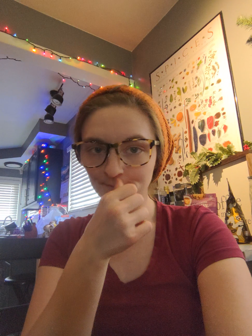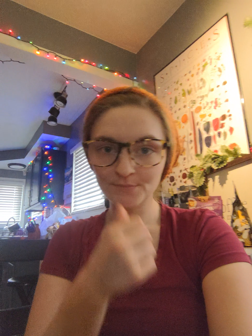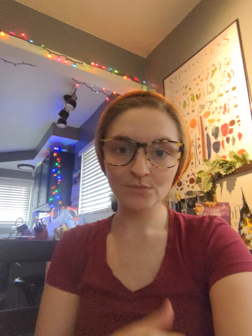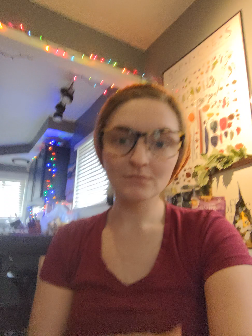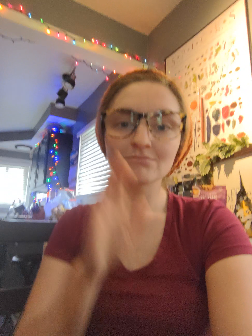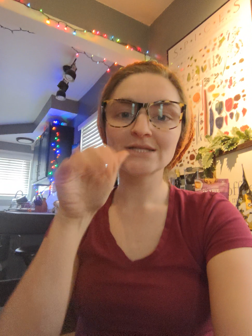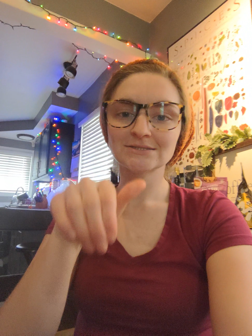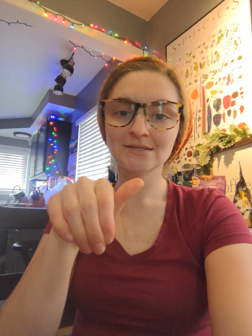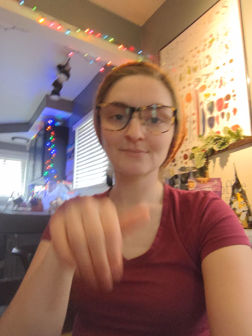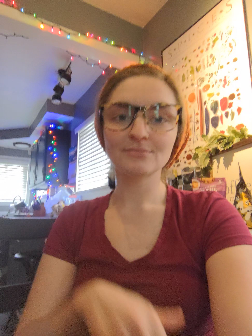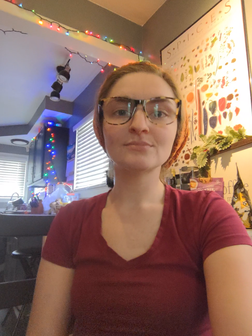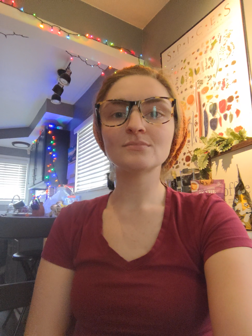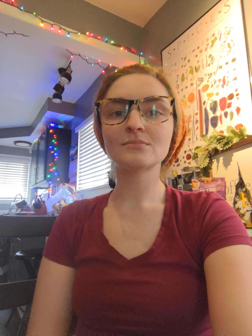night